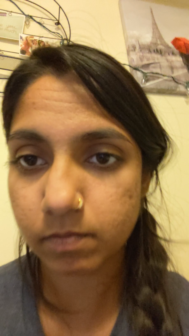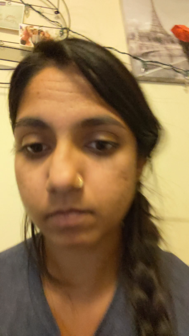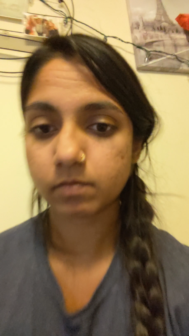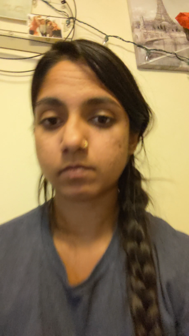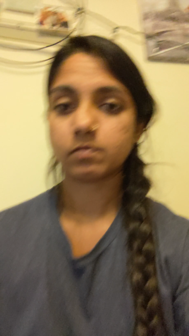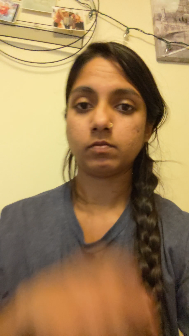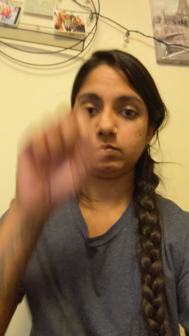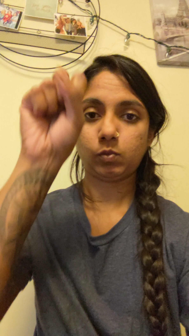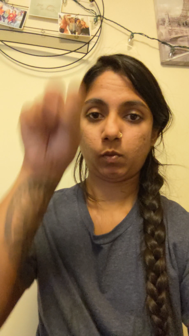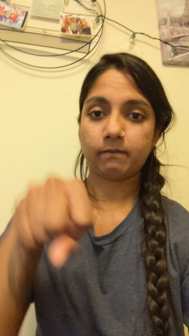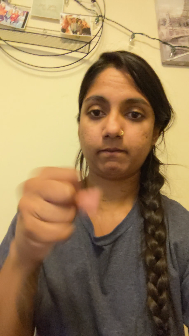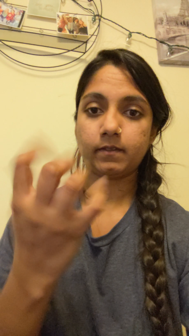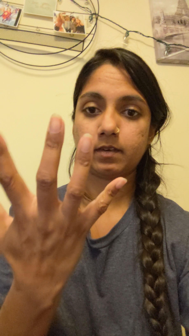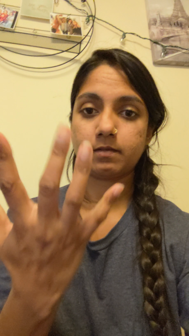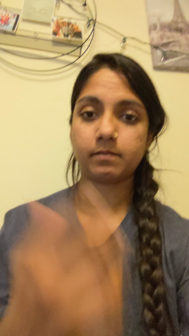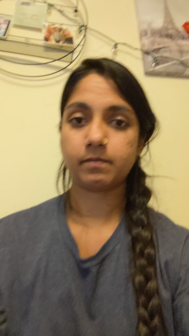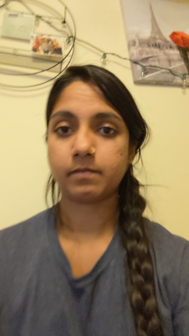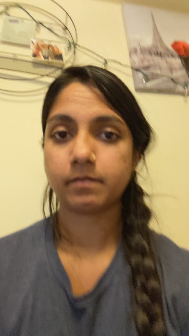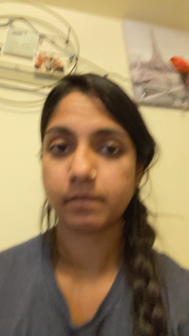gloves